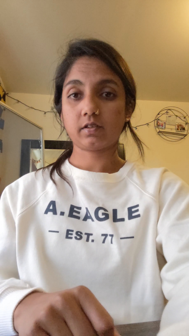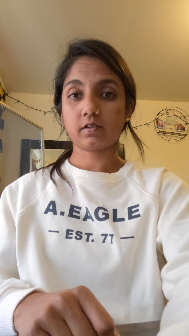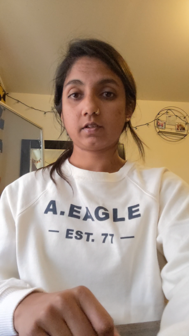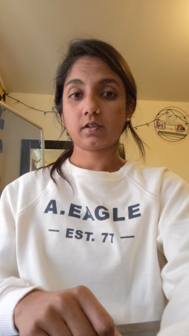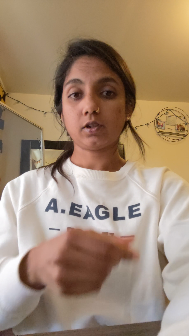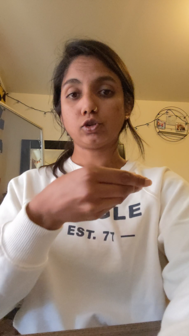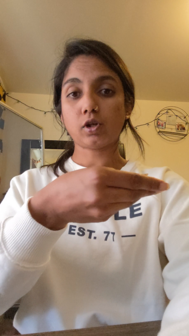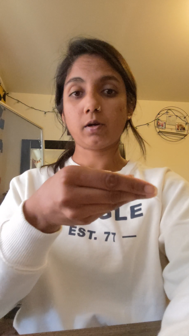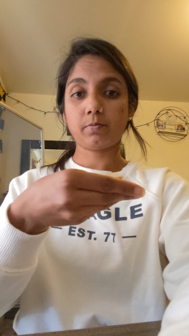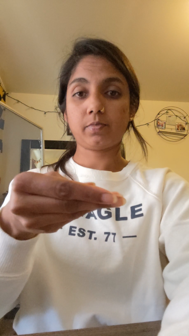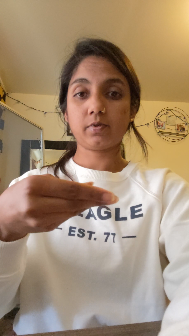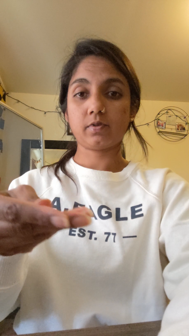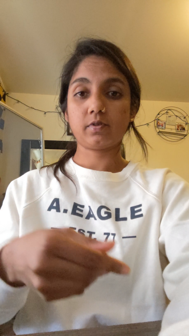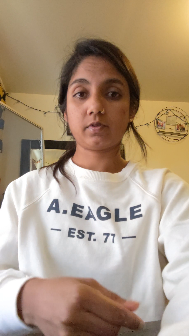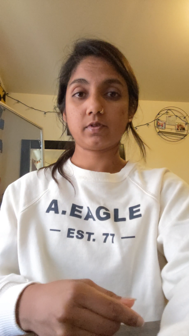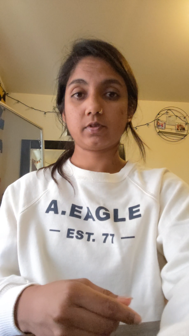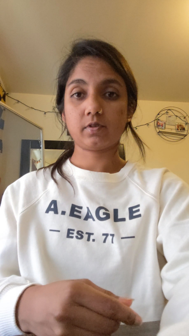shopping